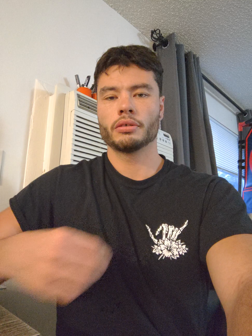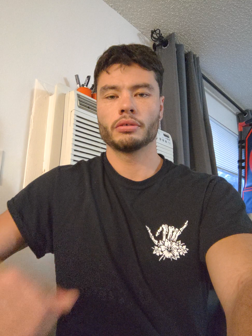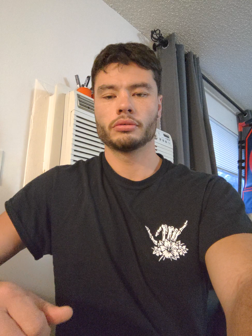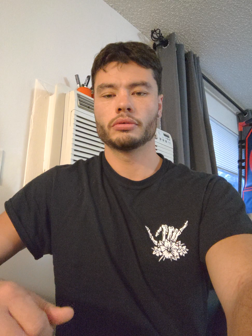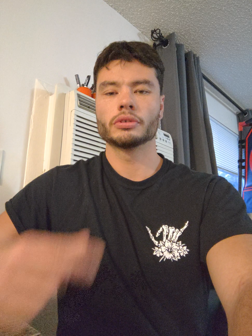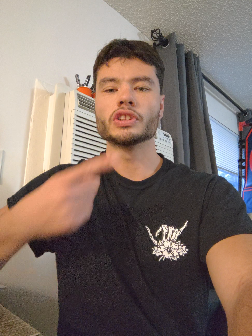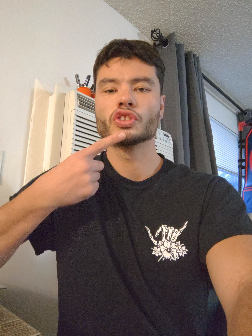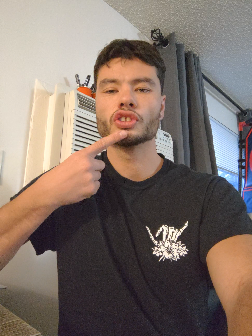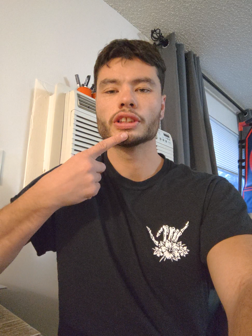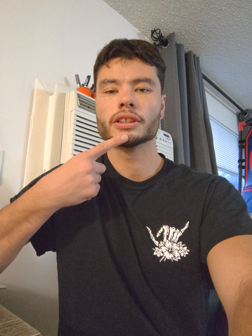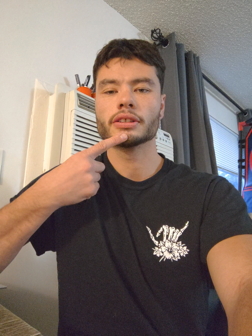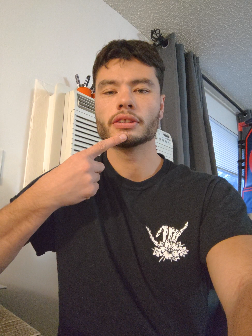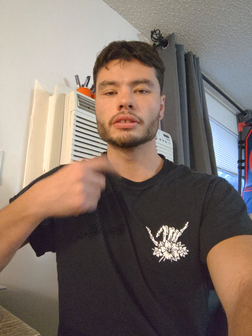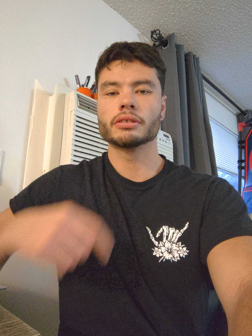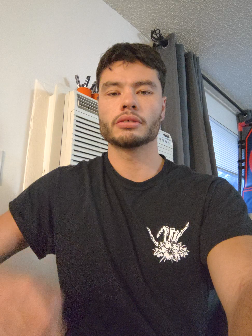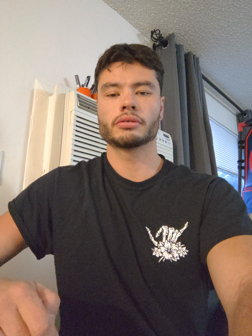chin